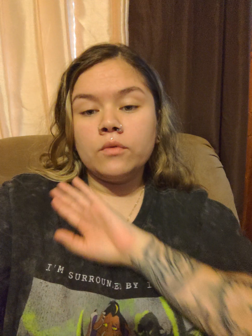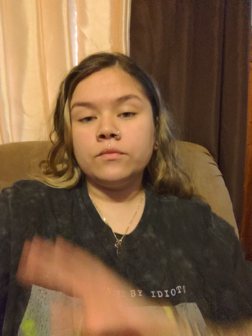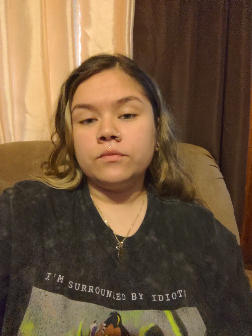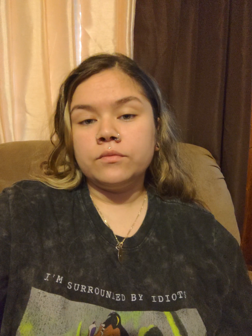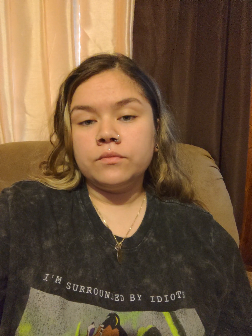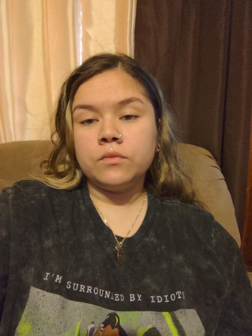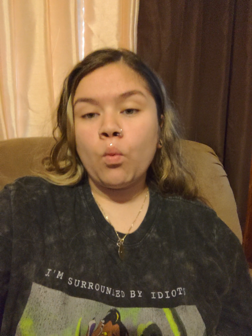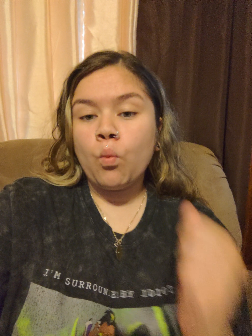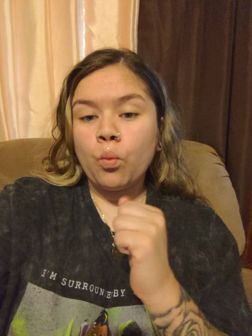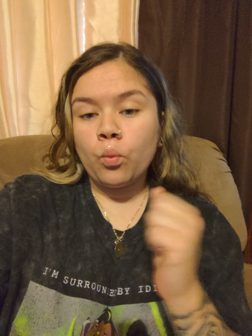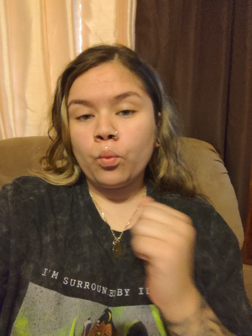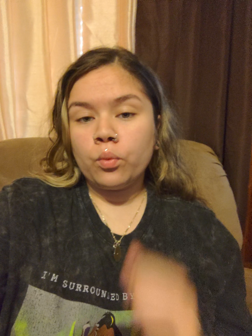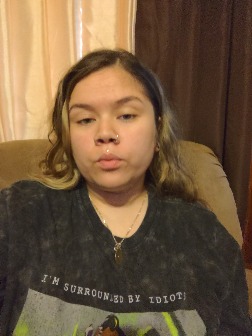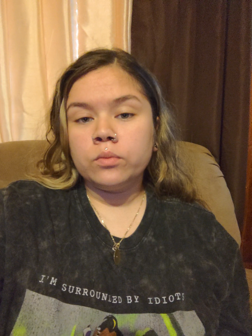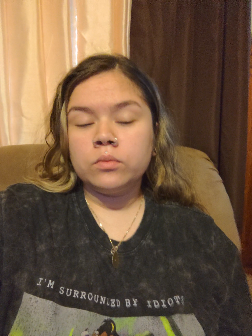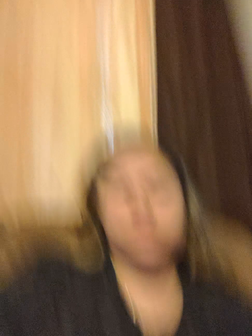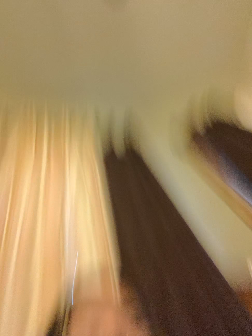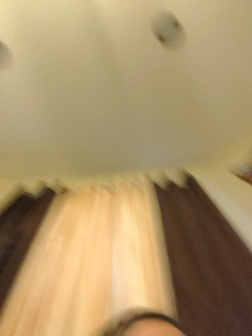cold